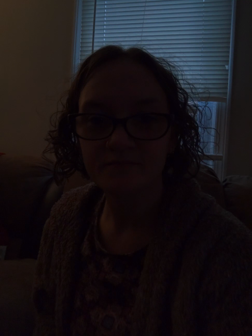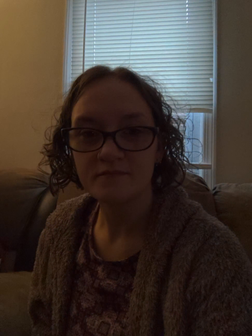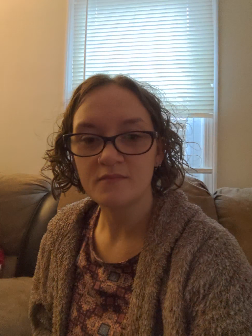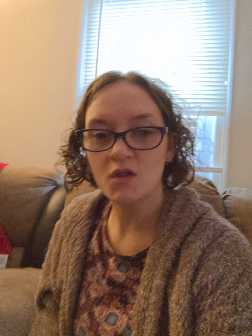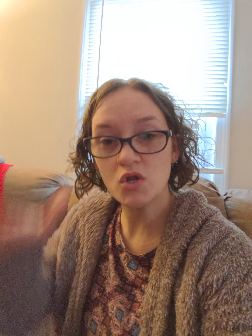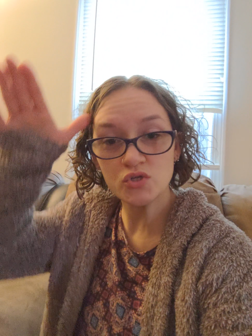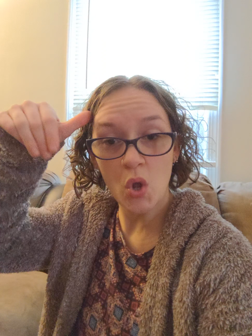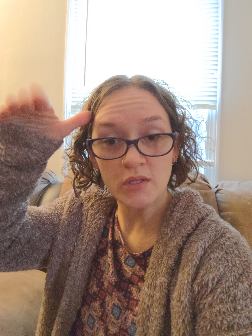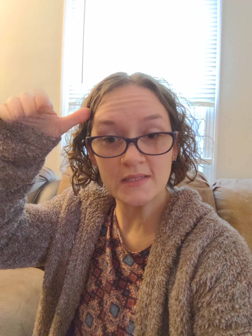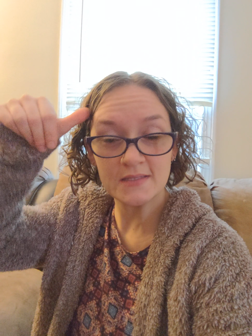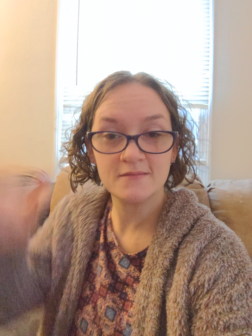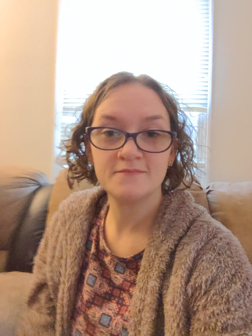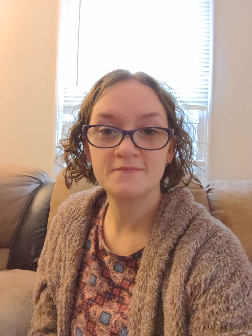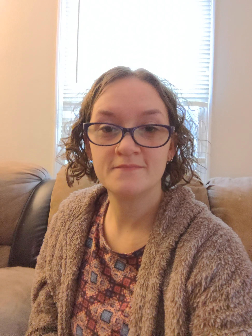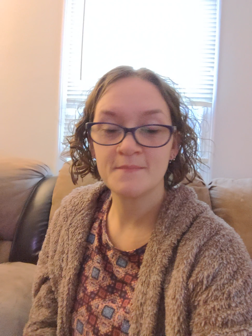donkey